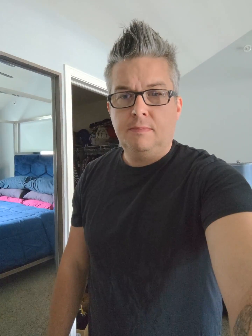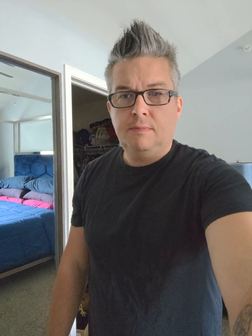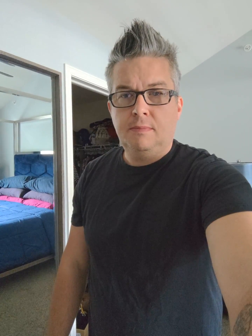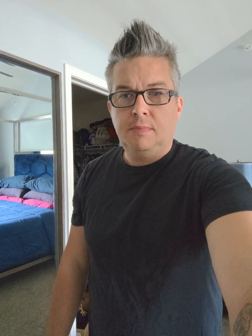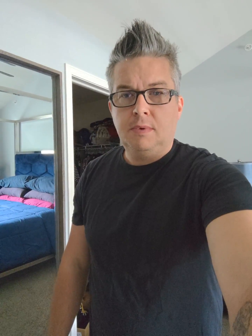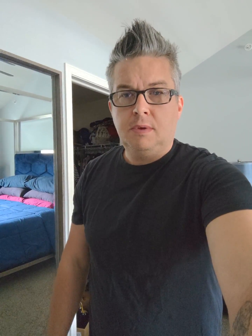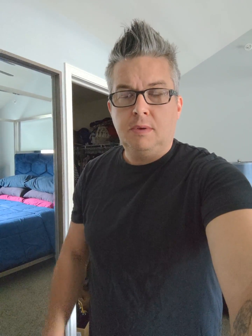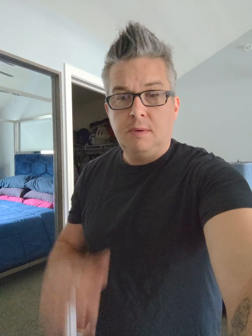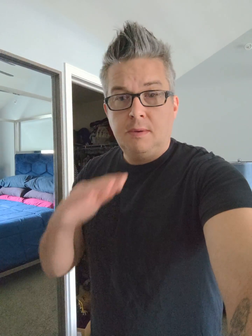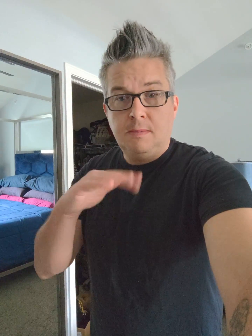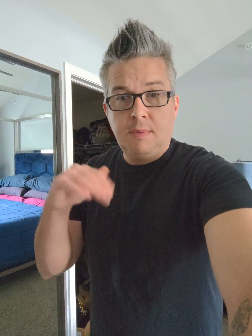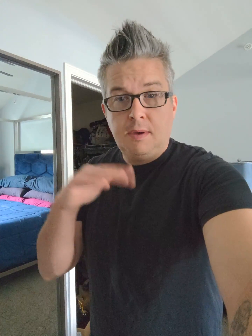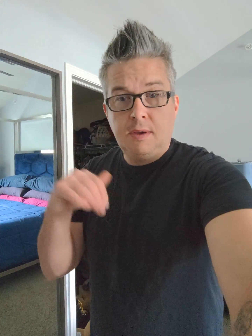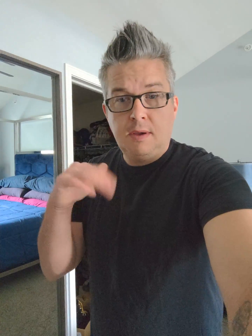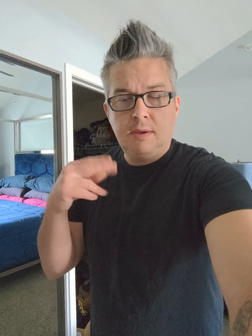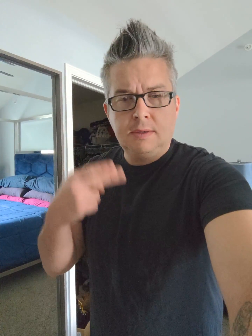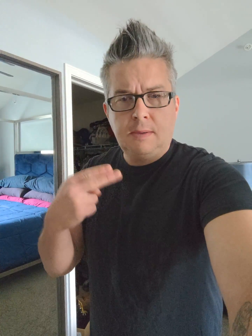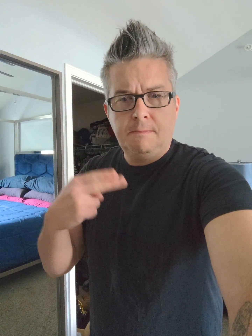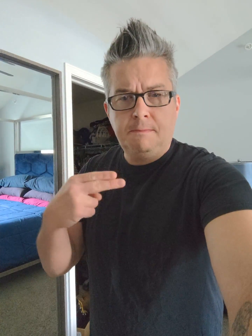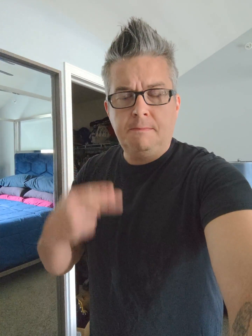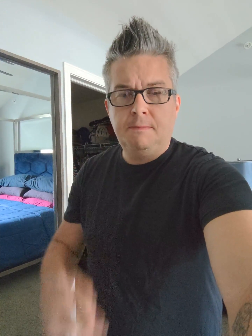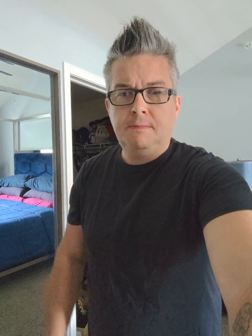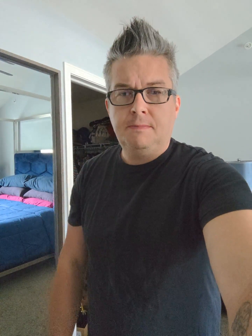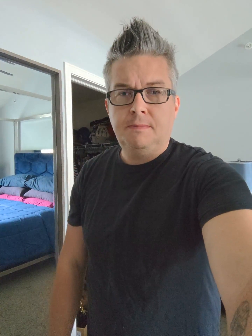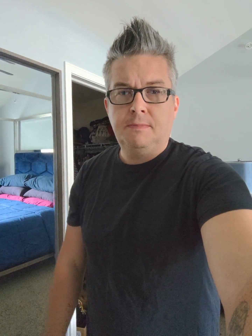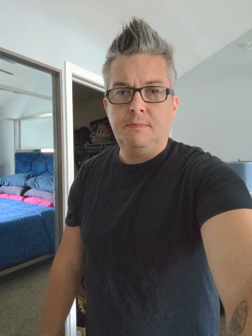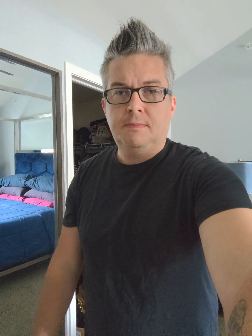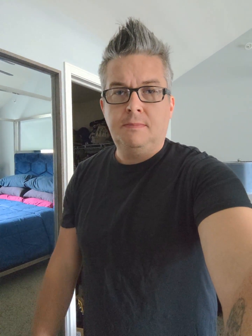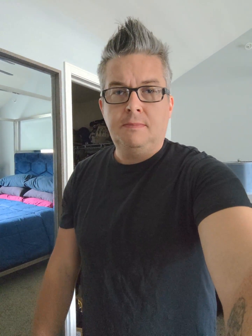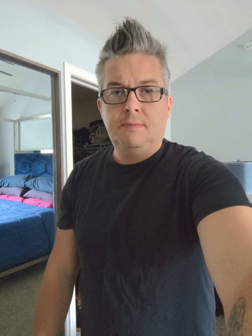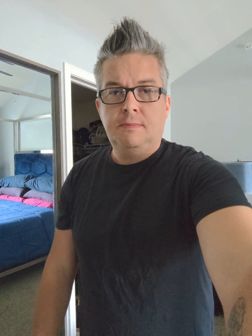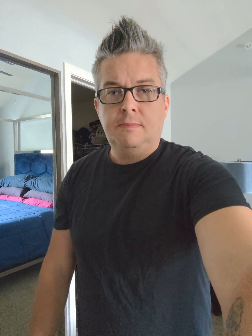pet's name